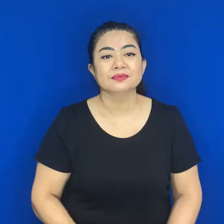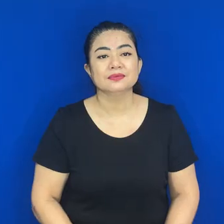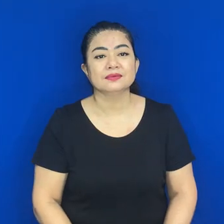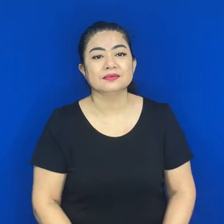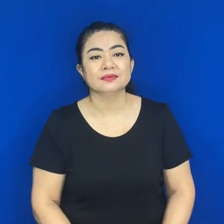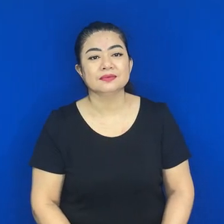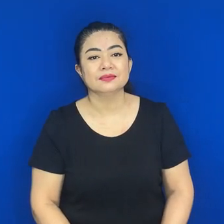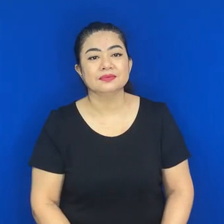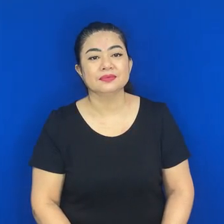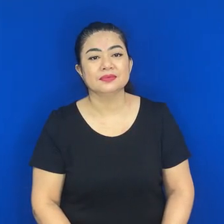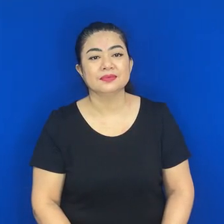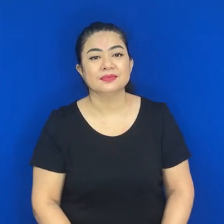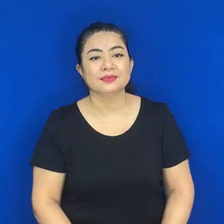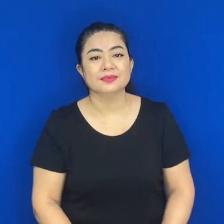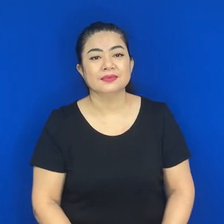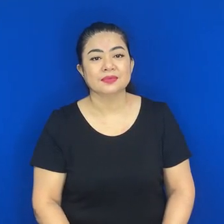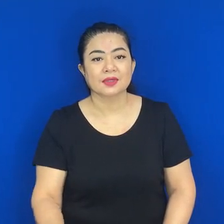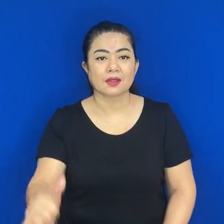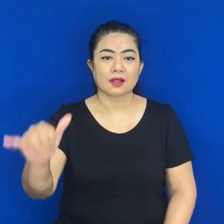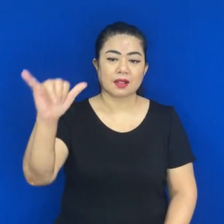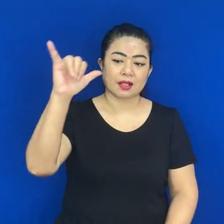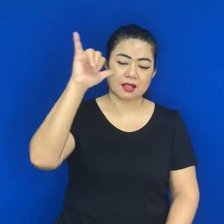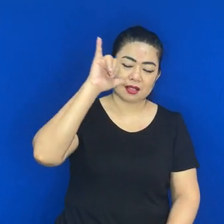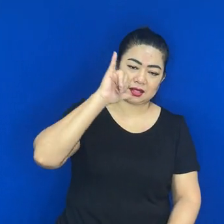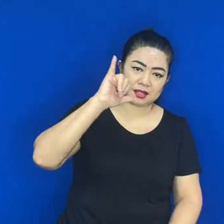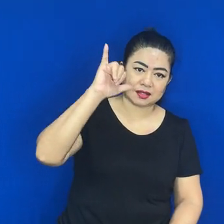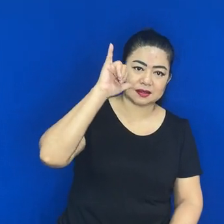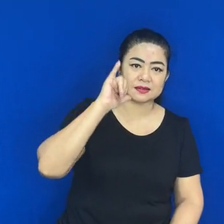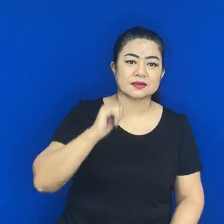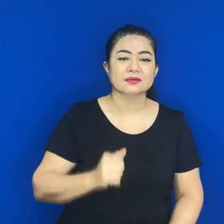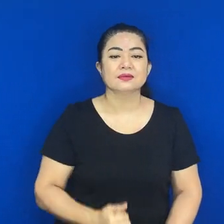beer